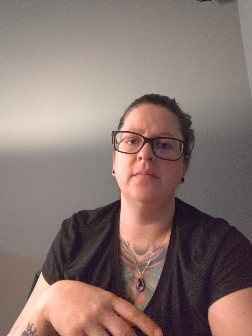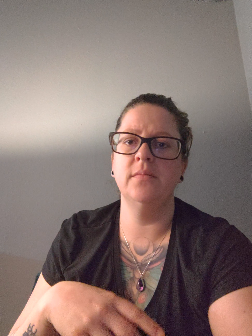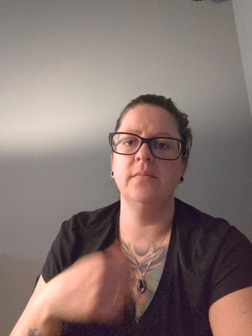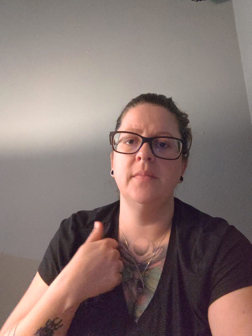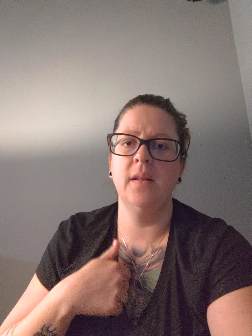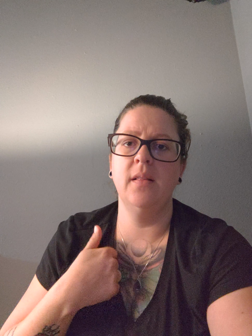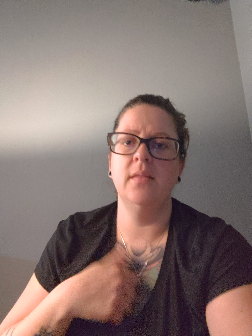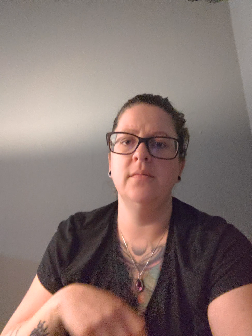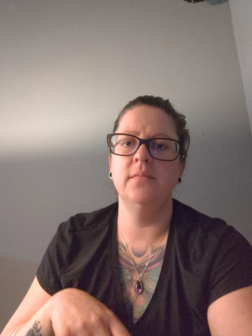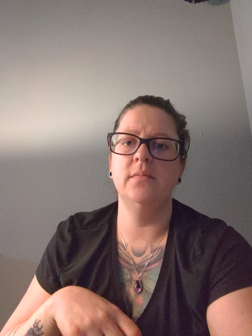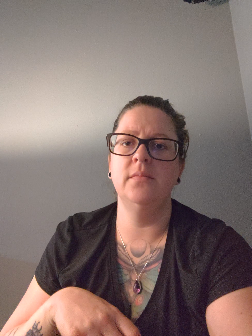bath